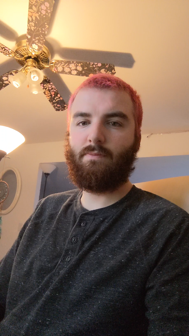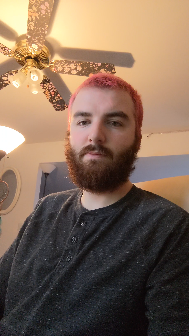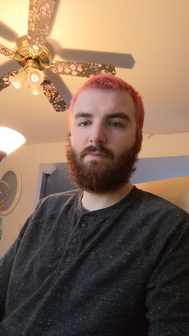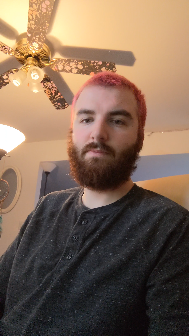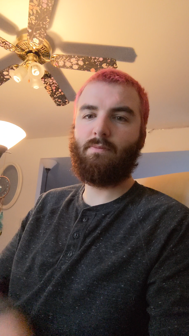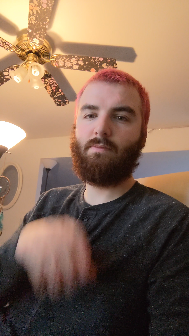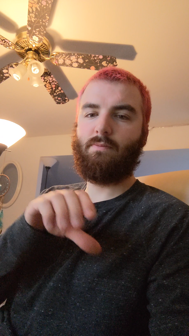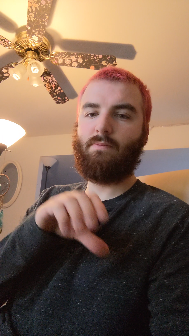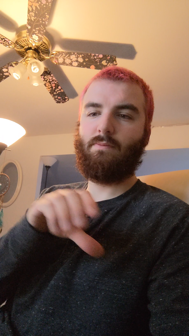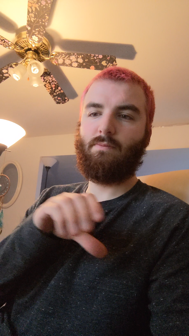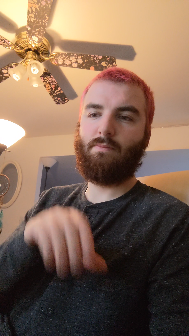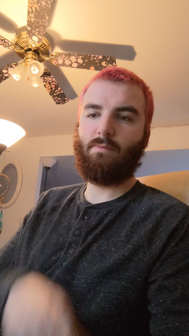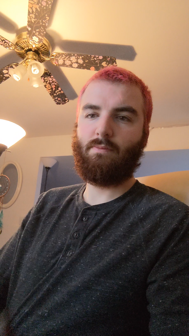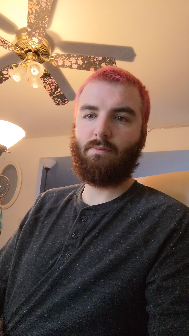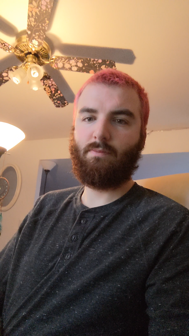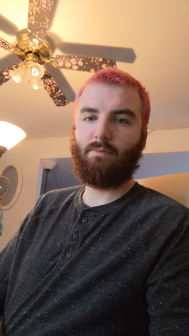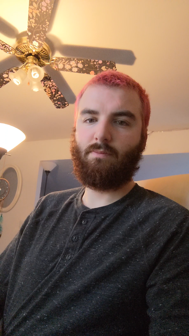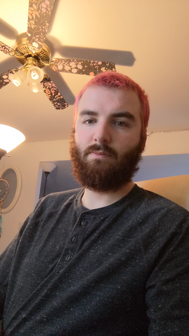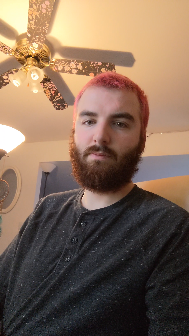does